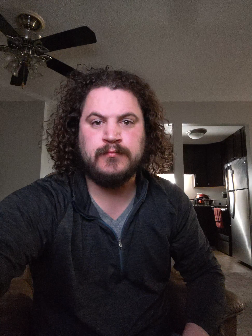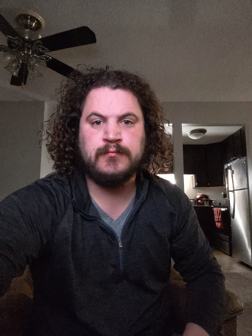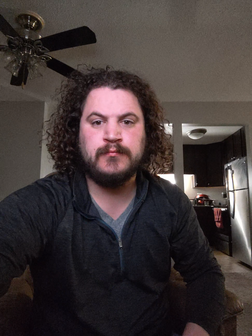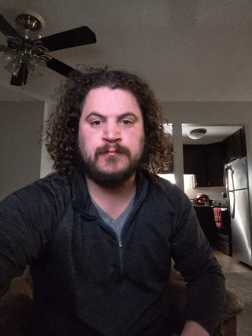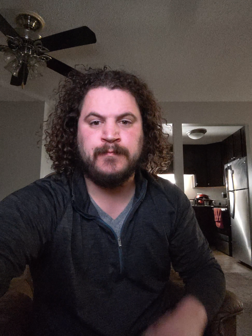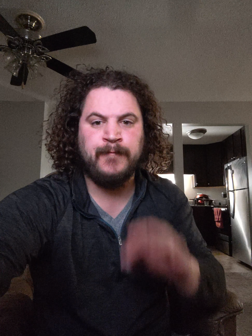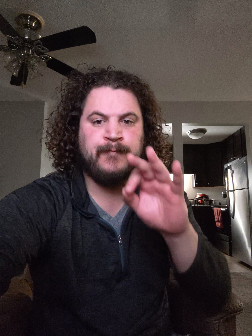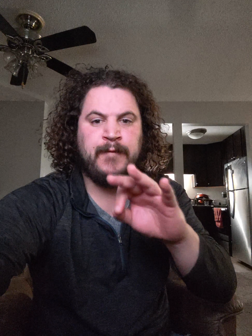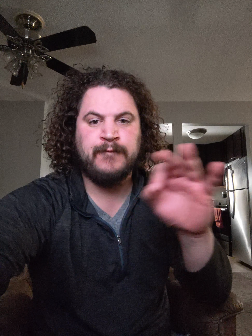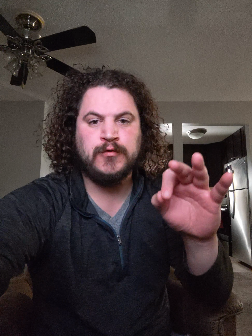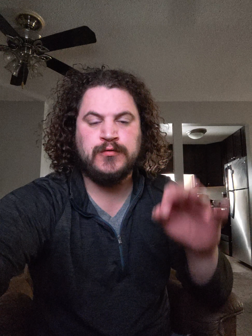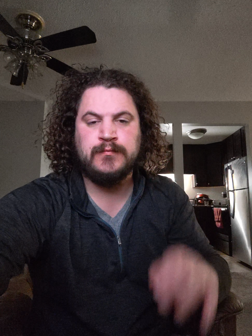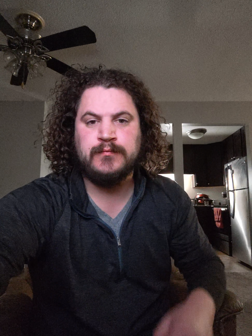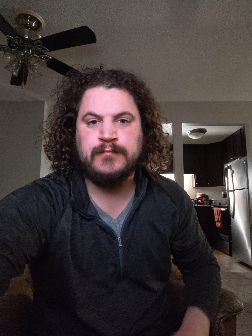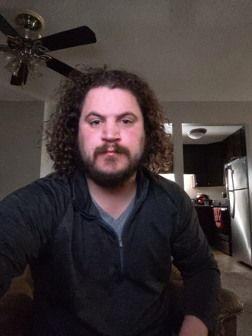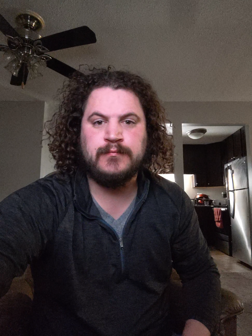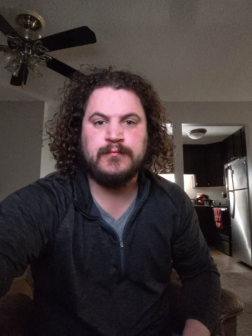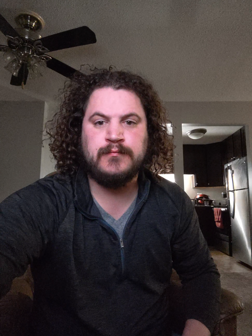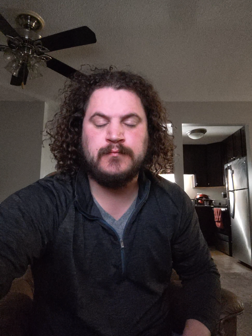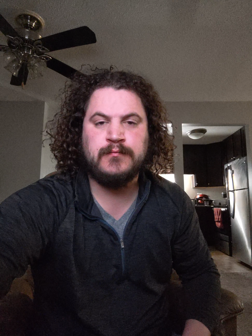french fries